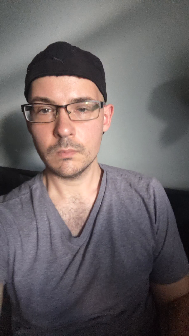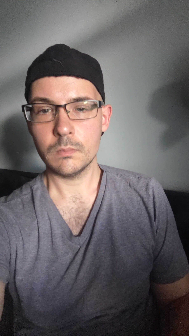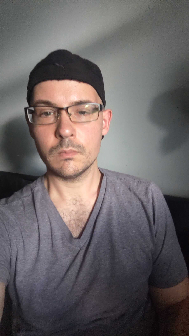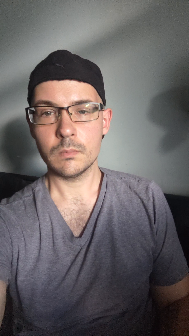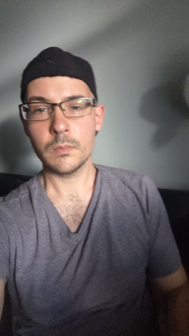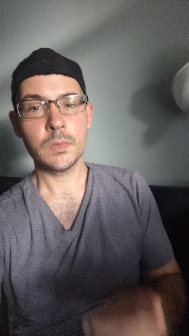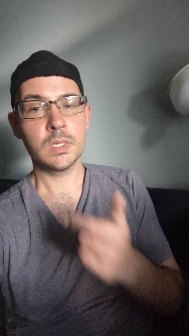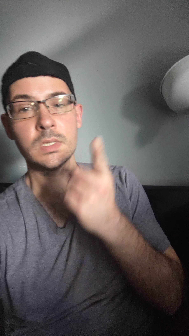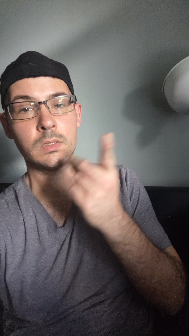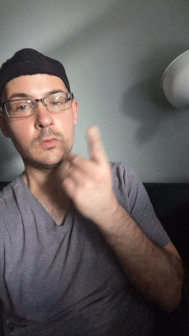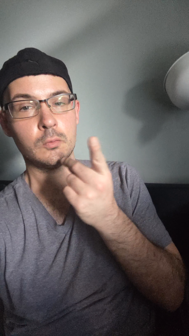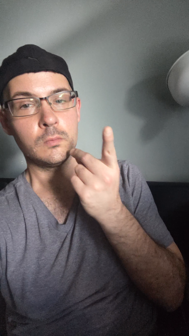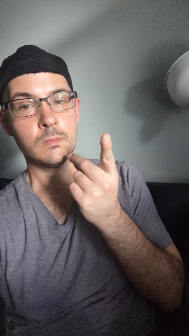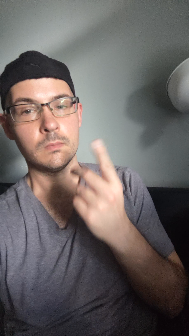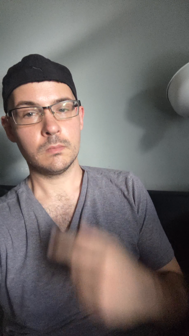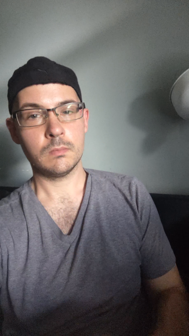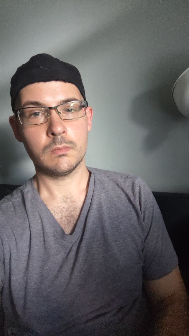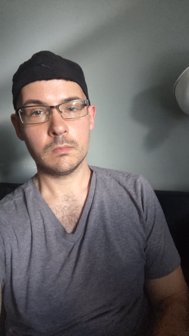dinner